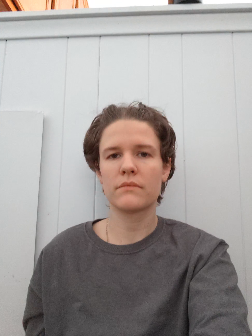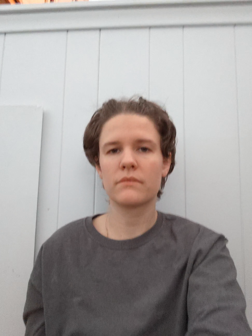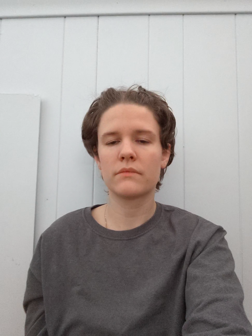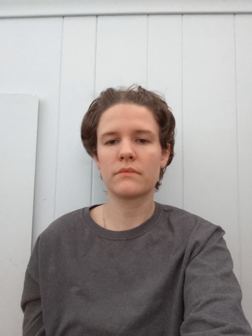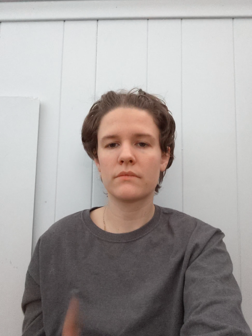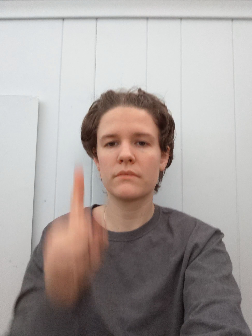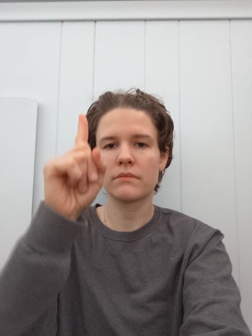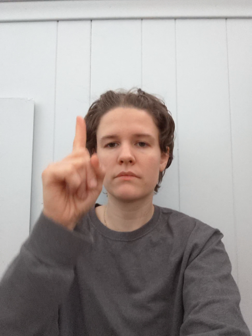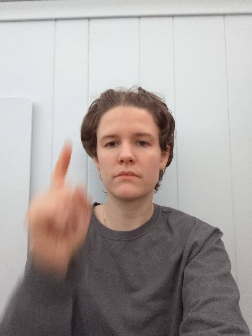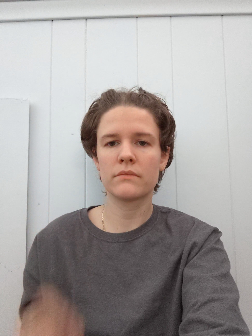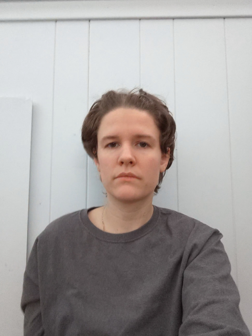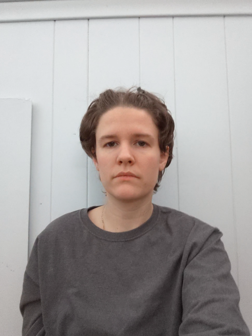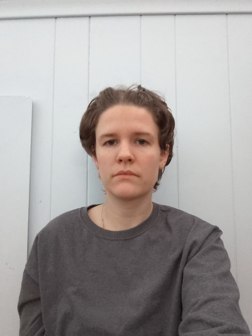up